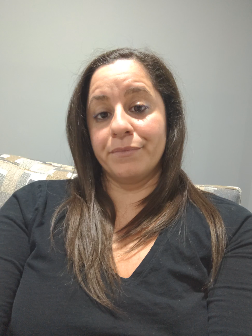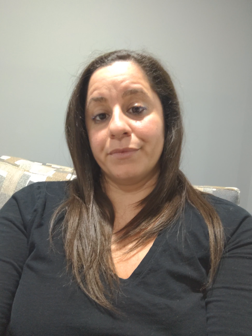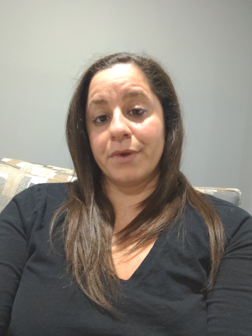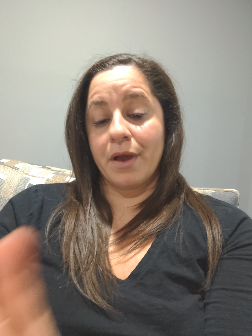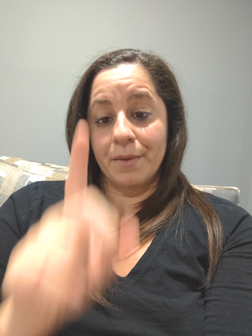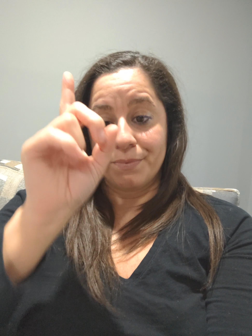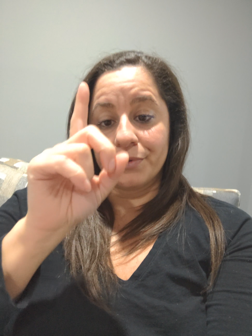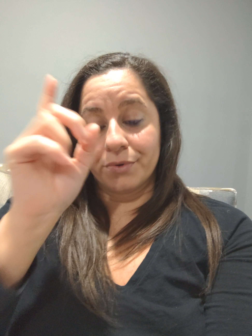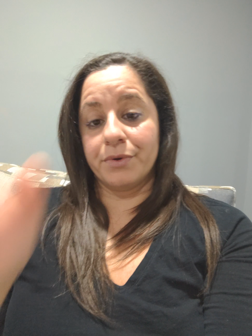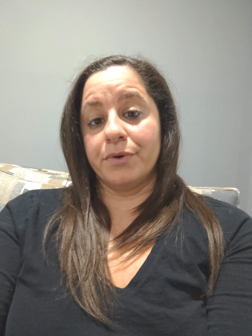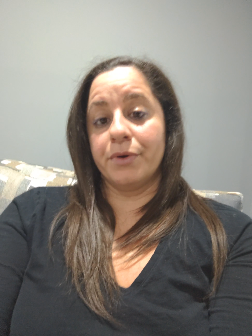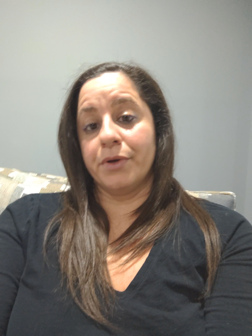up